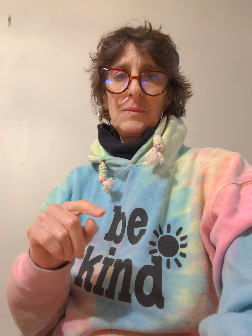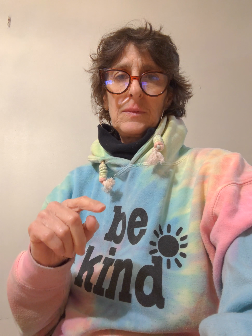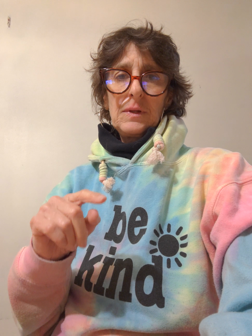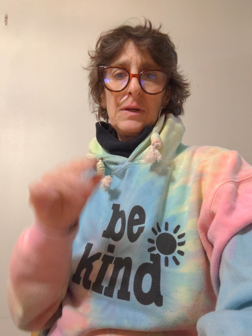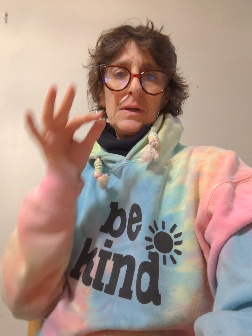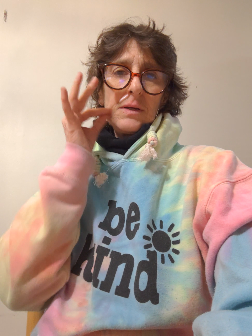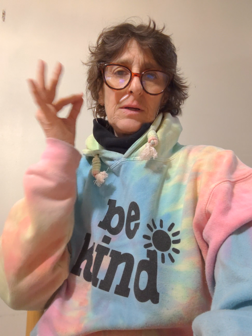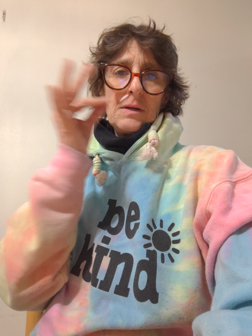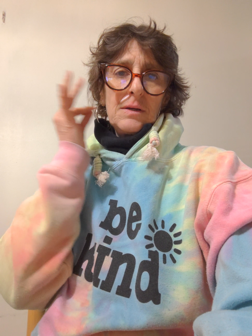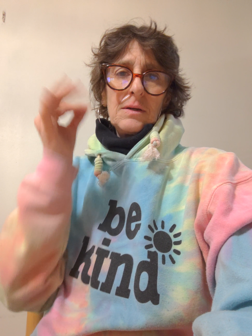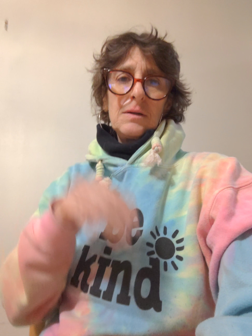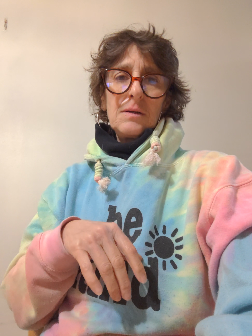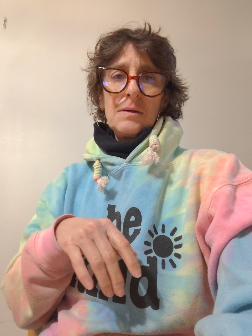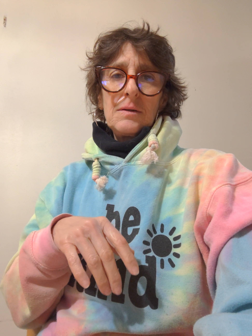cat